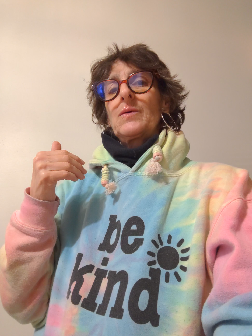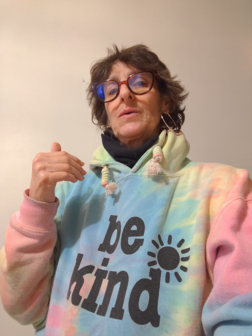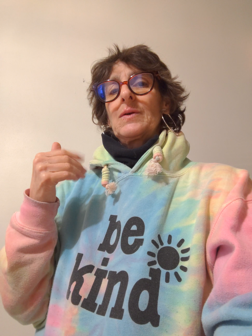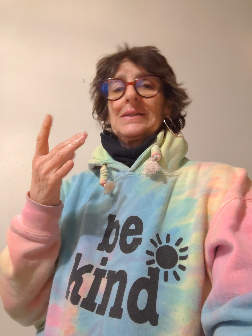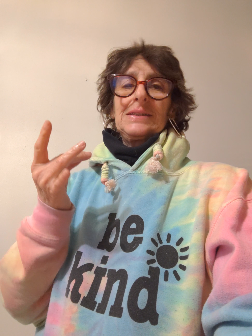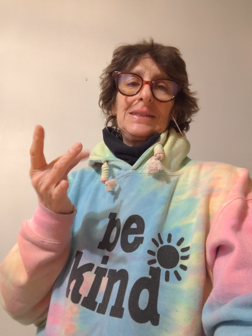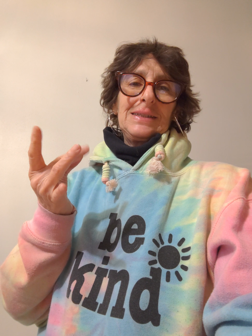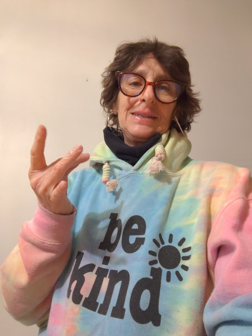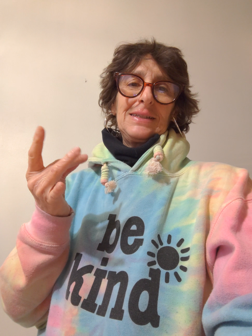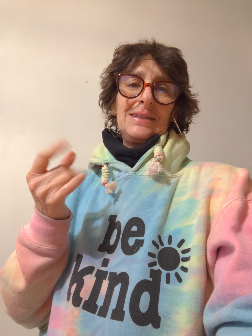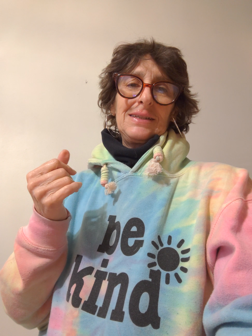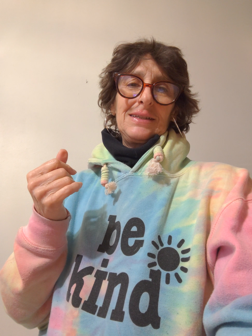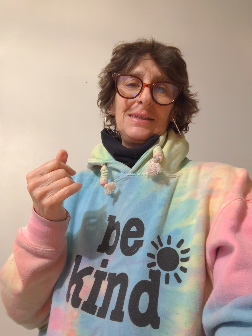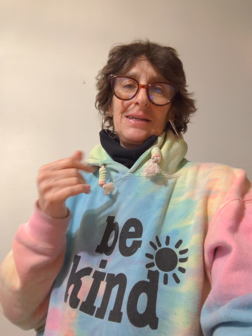sticky